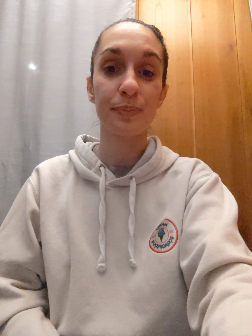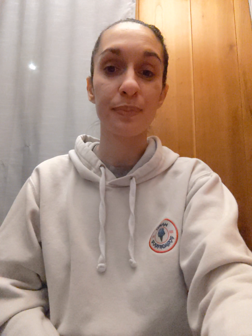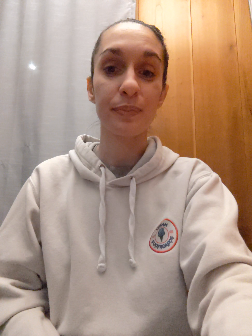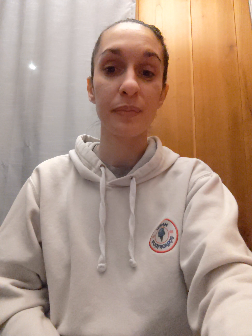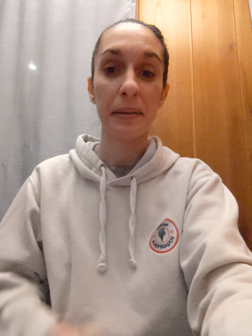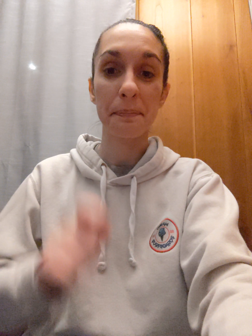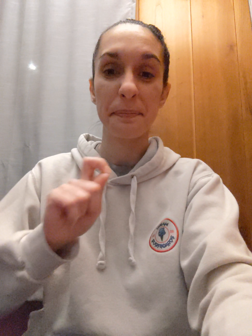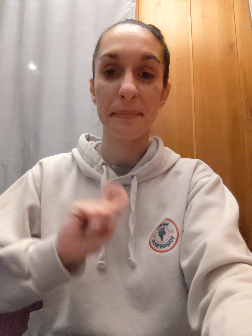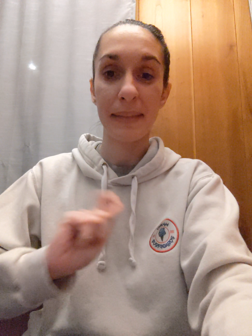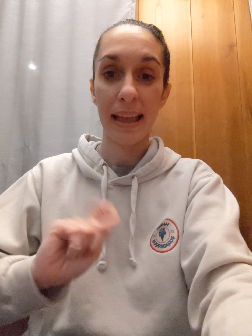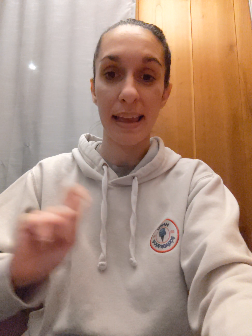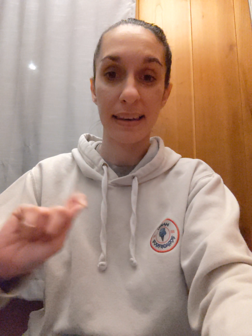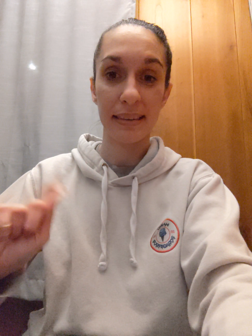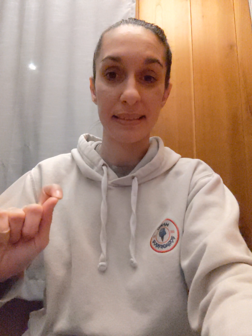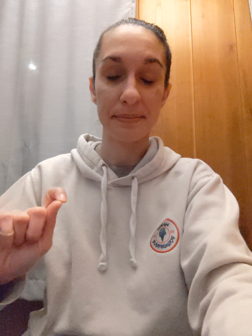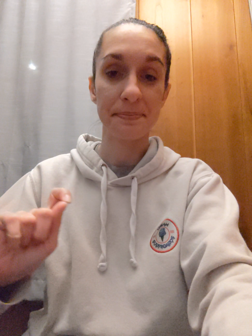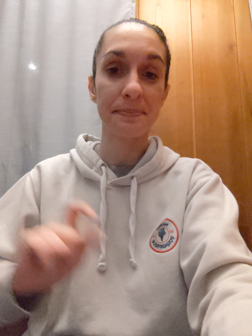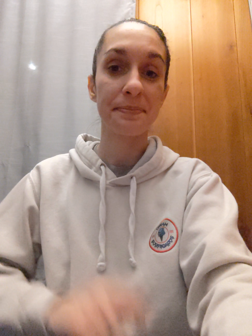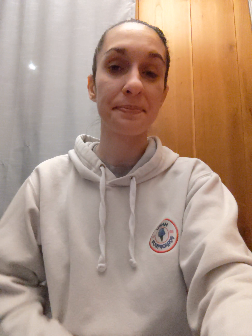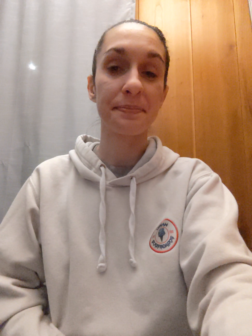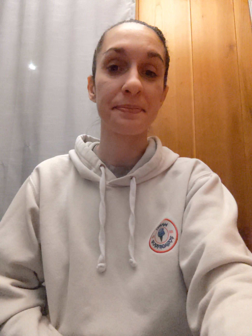pen